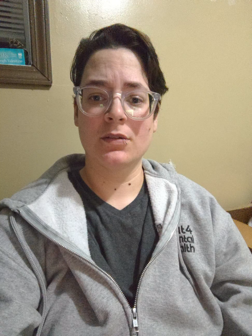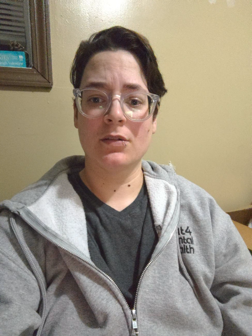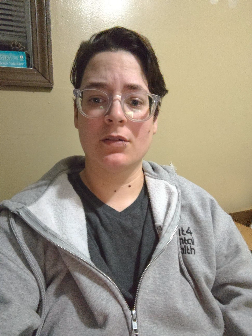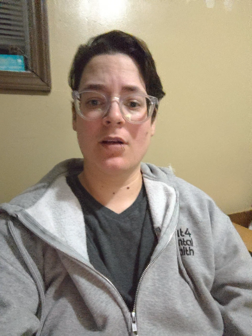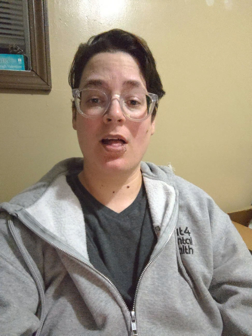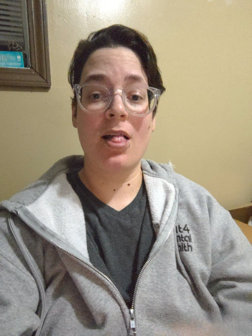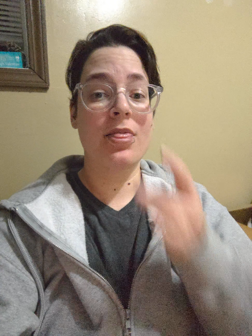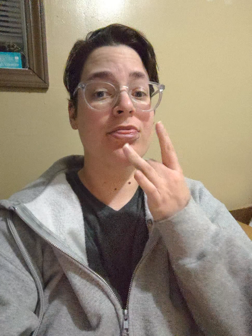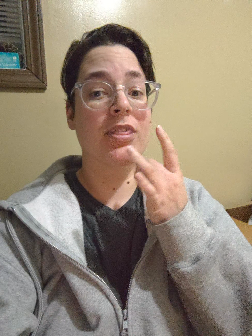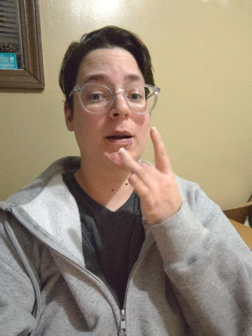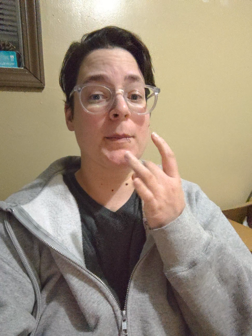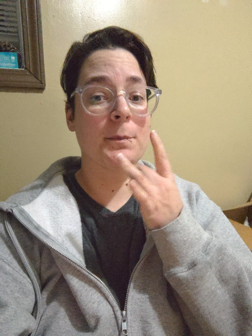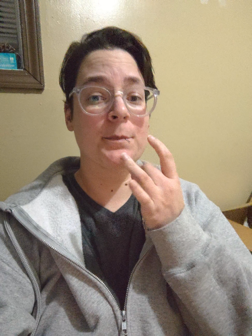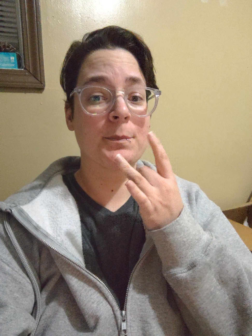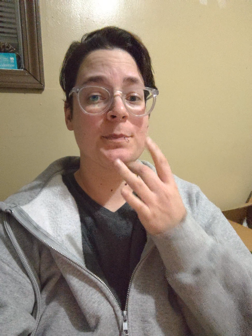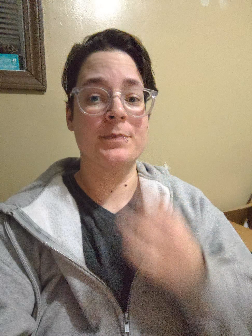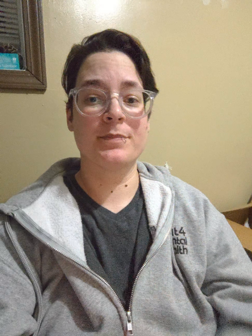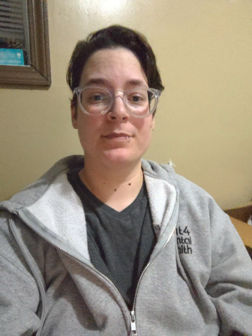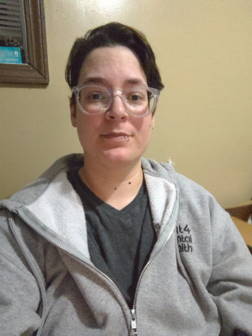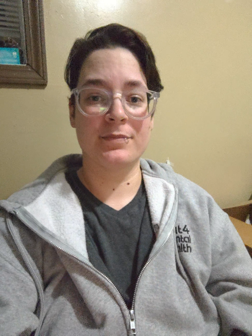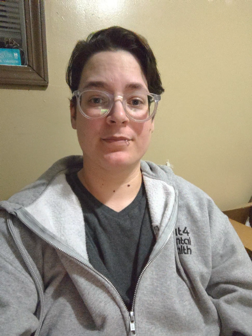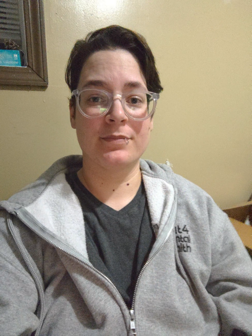lamp